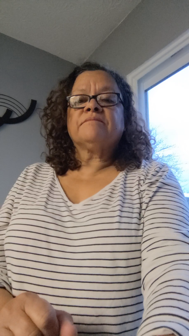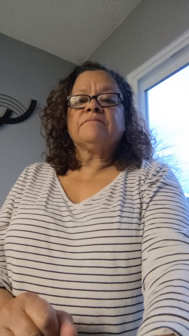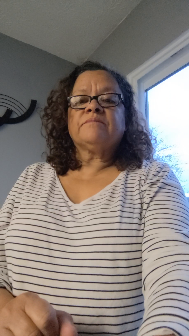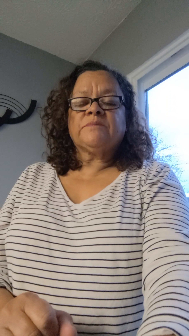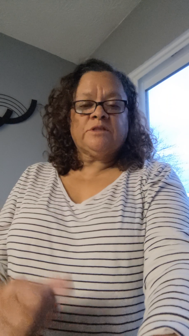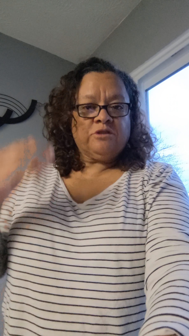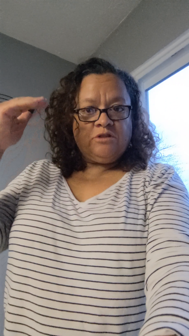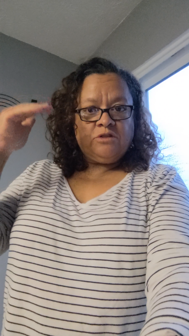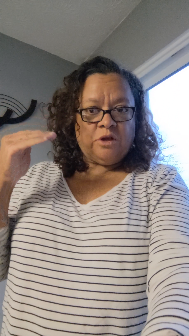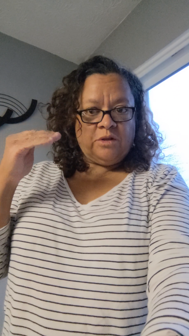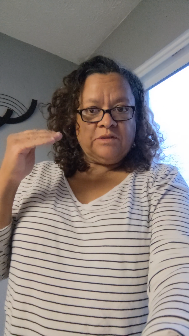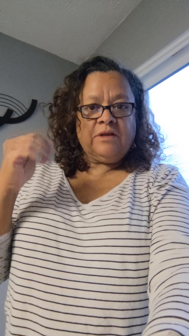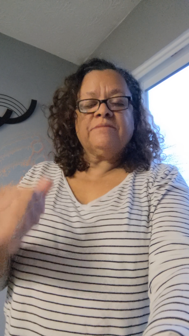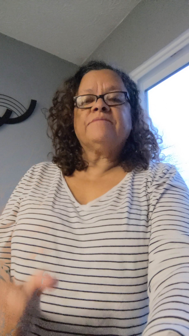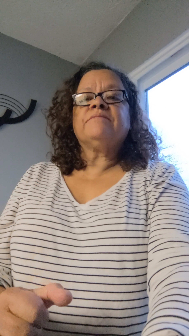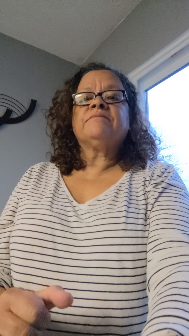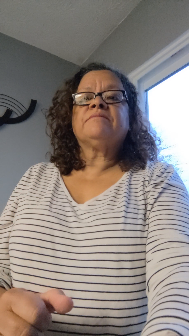short